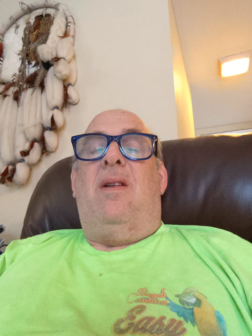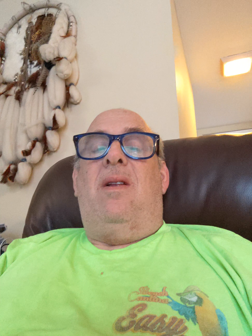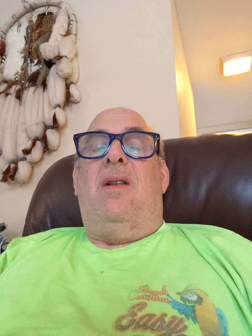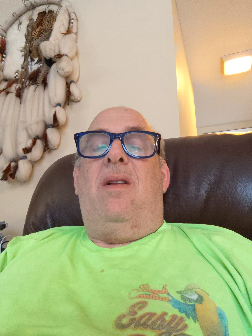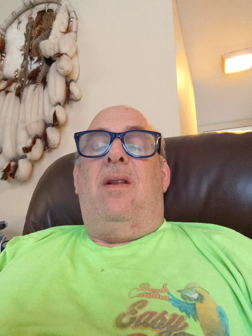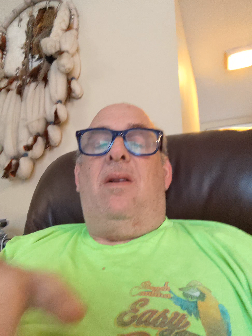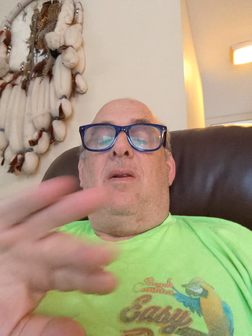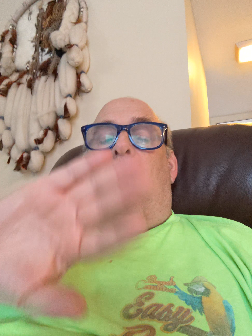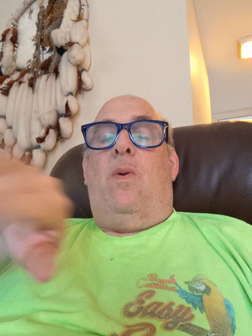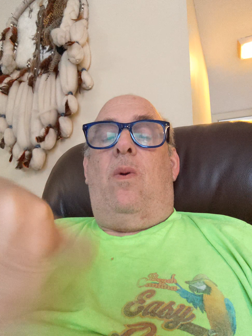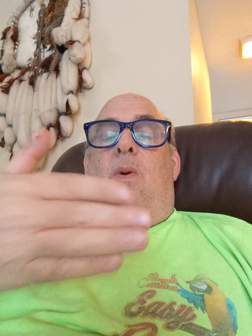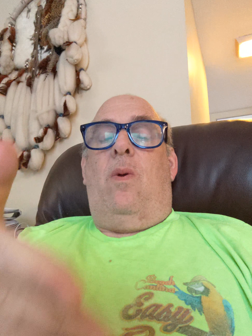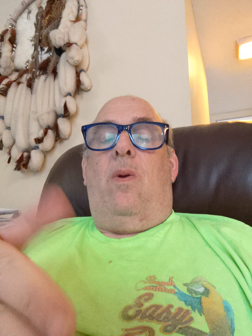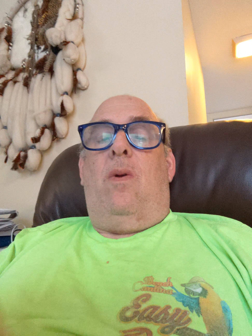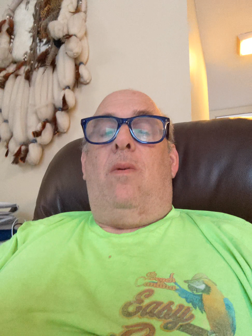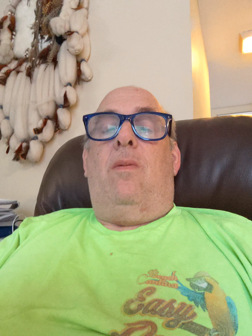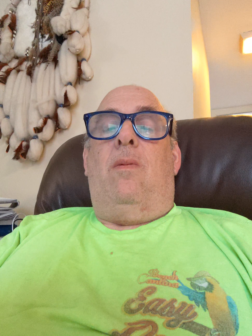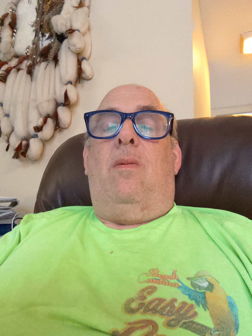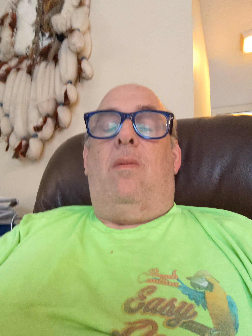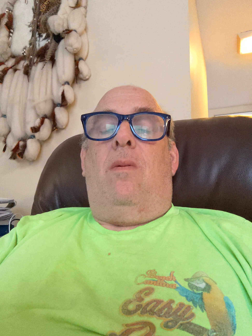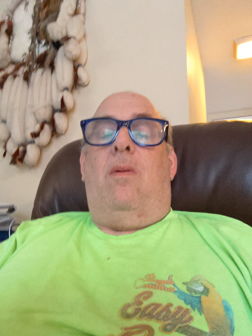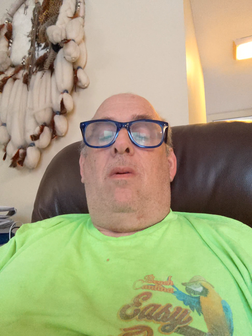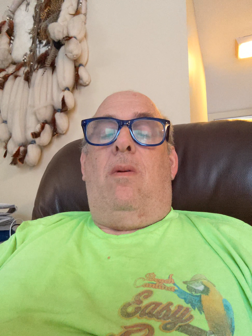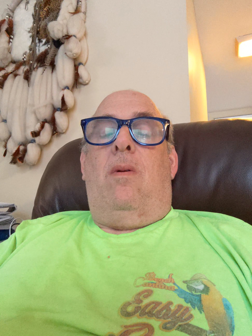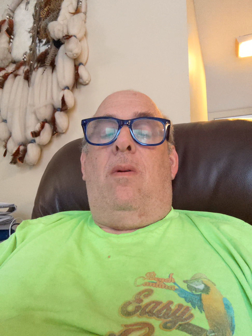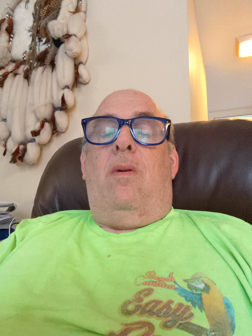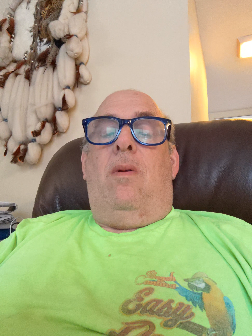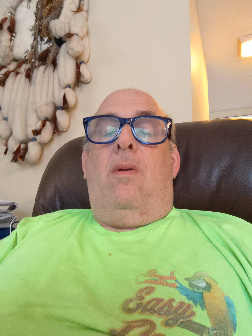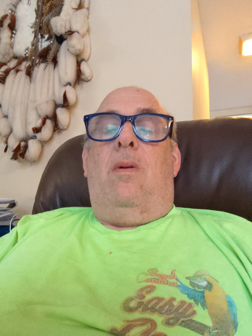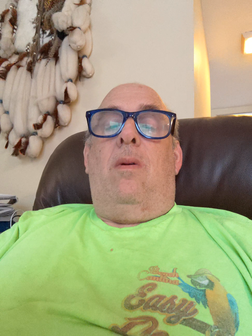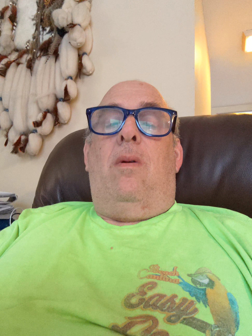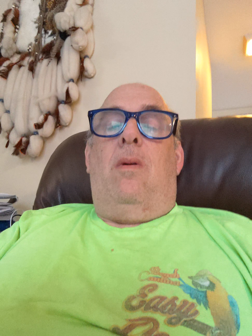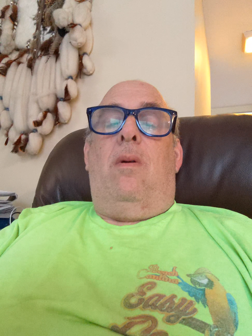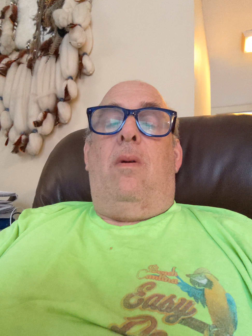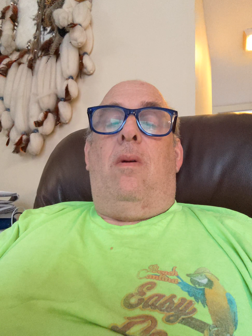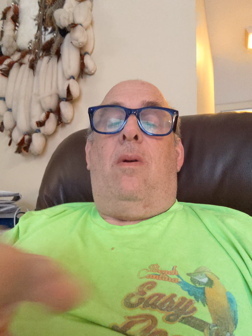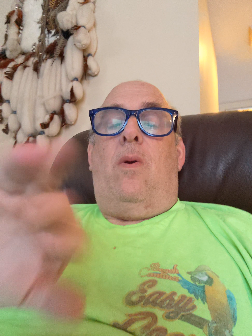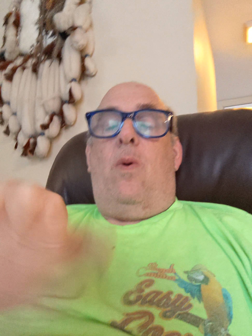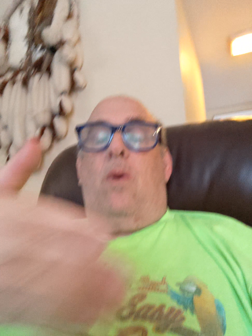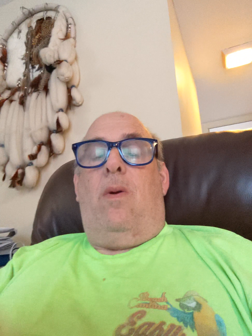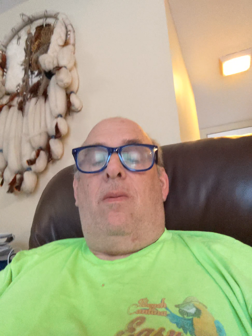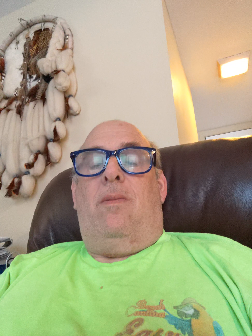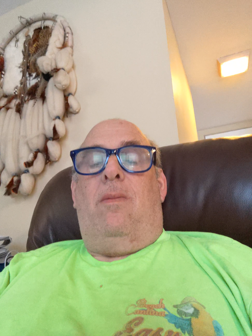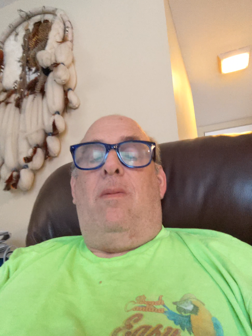all